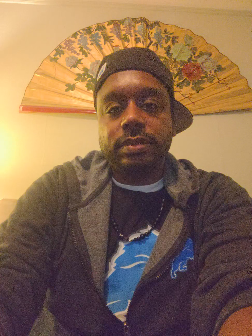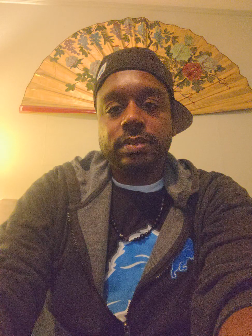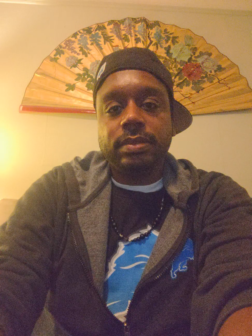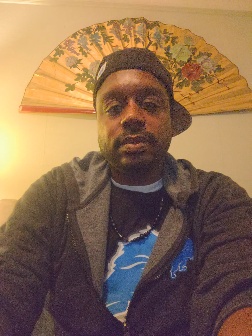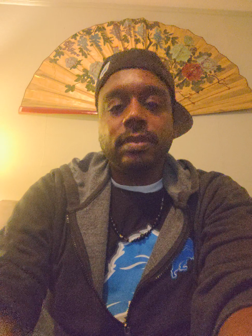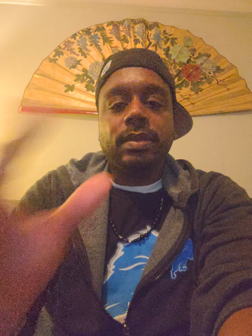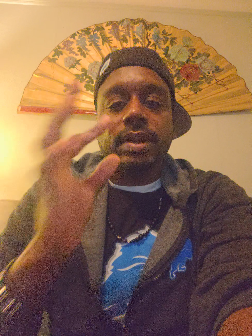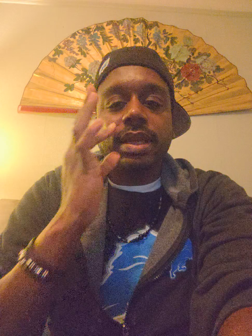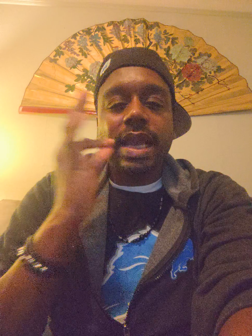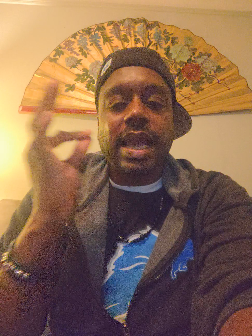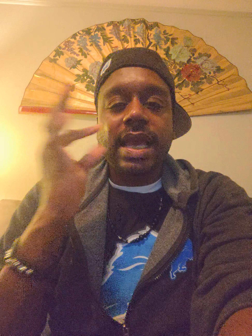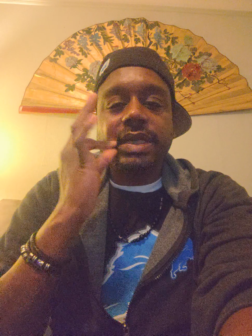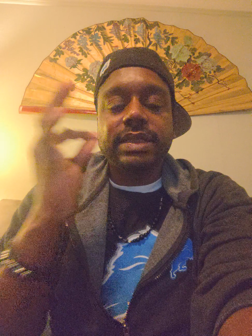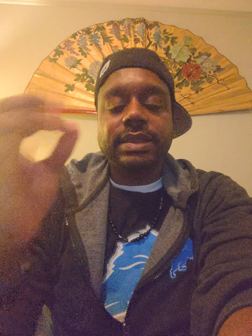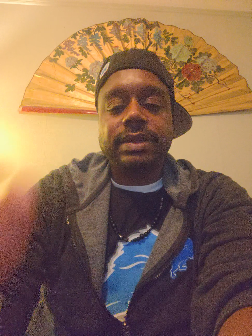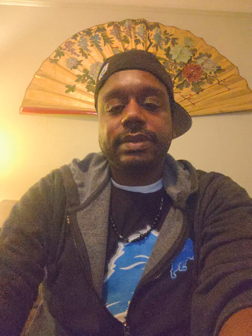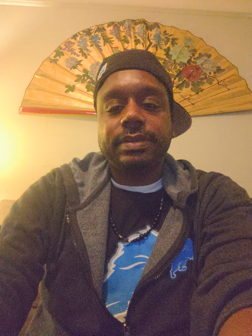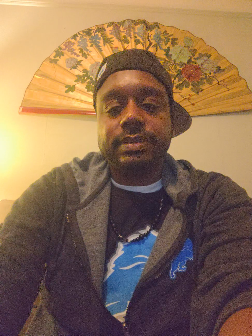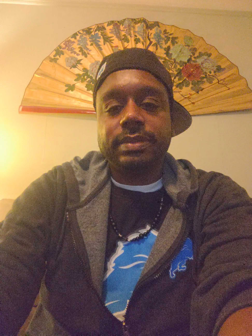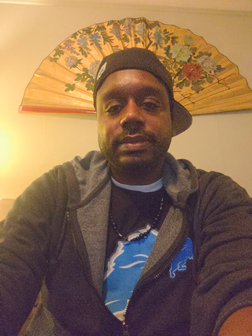cat